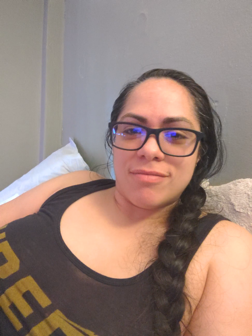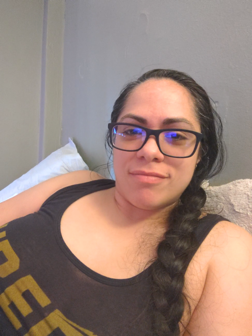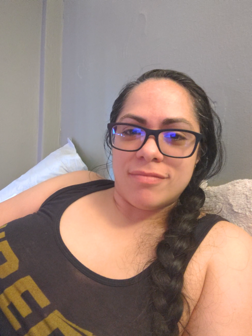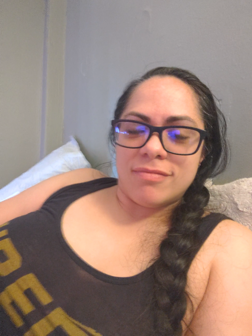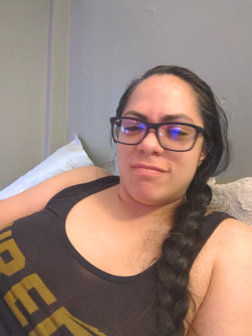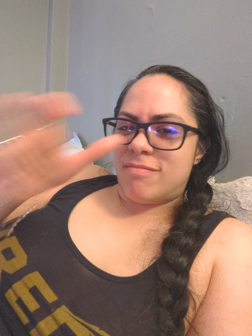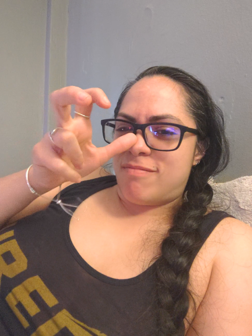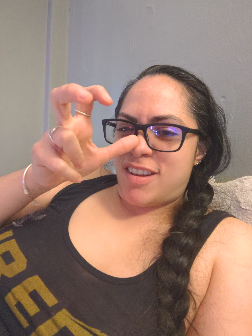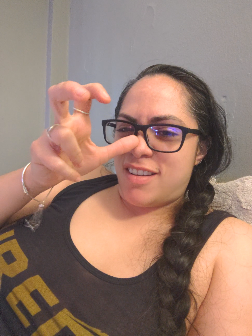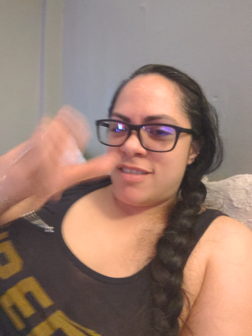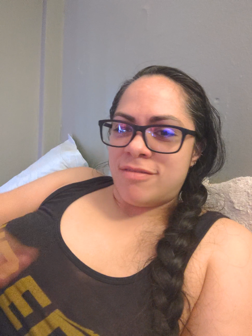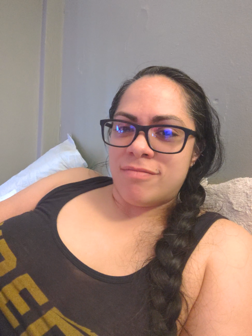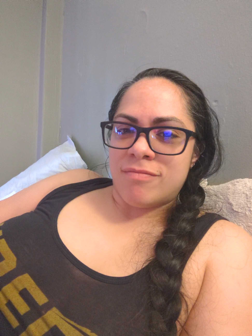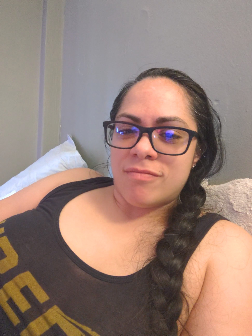bug